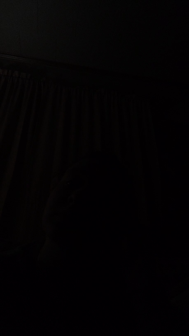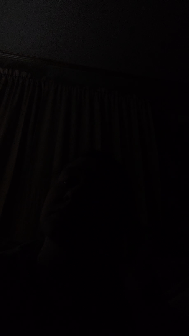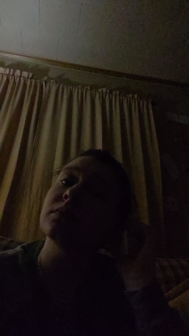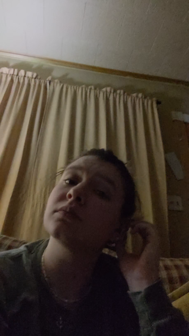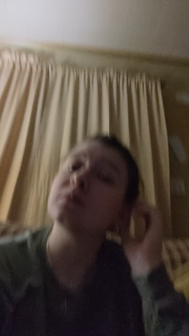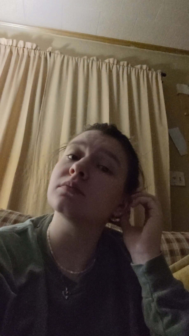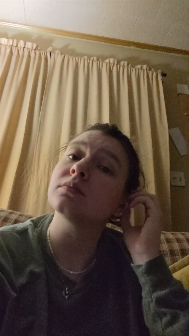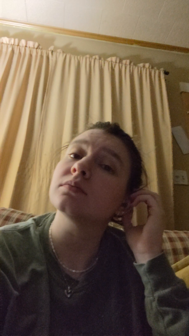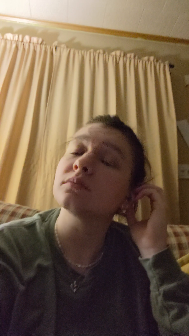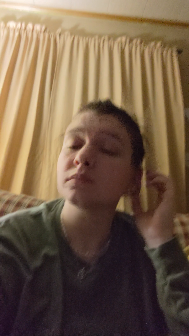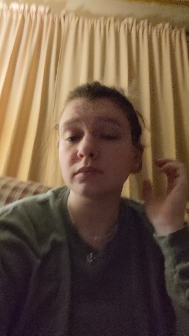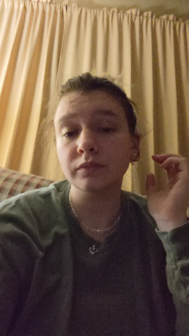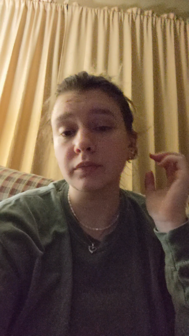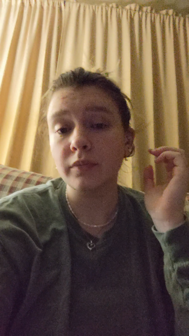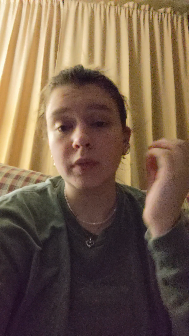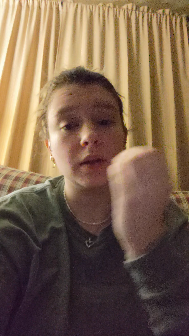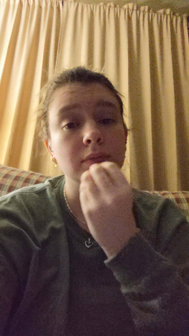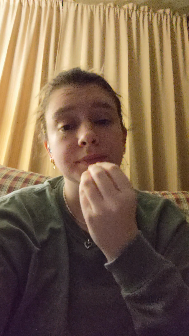eat